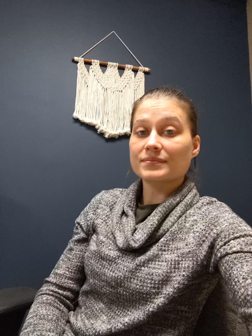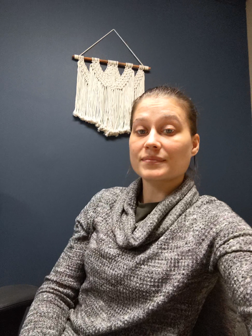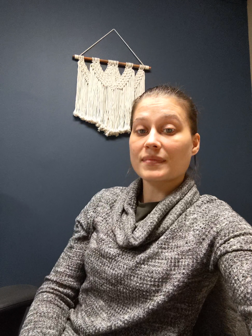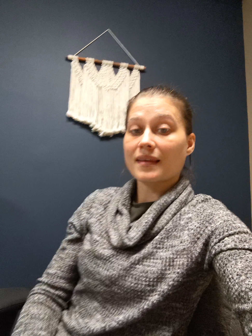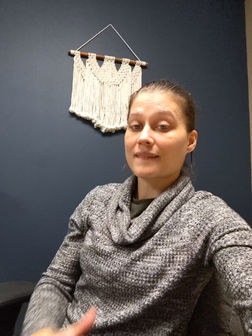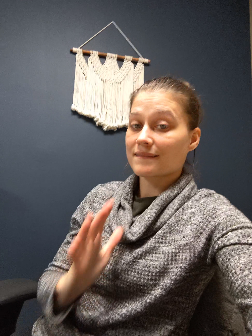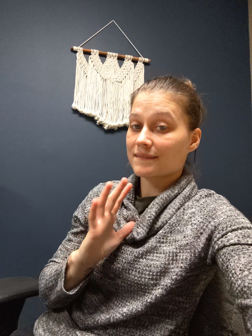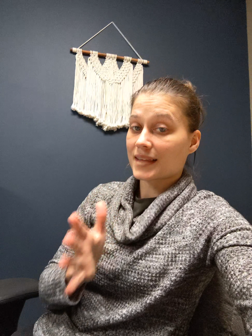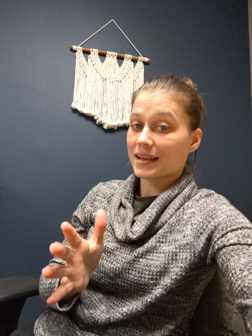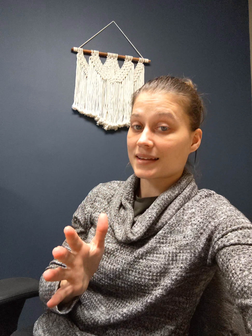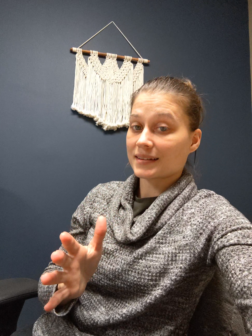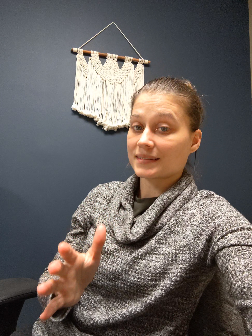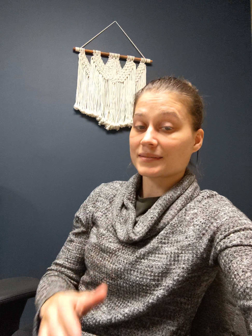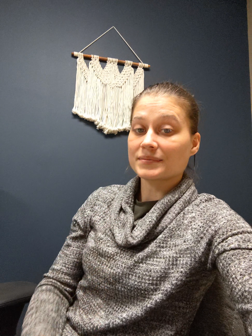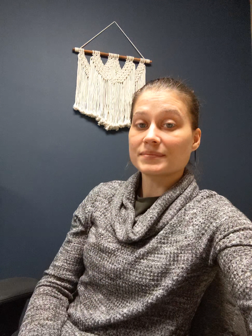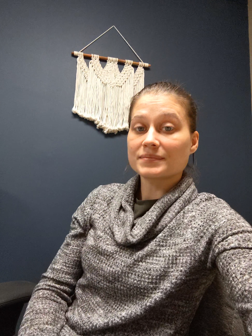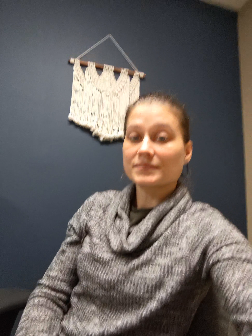fine